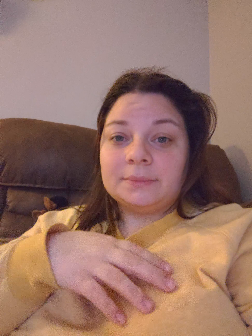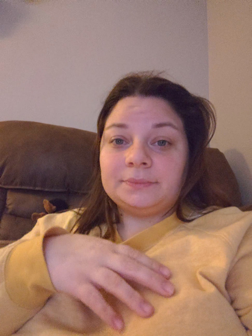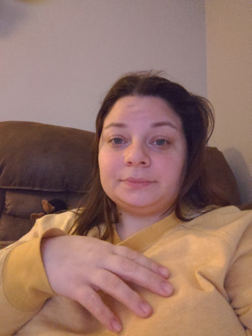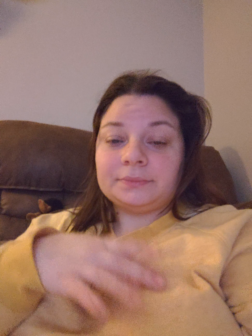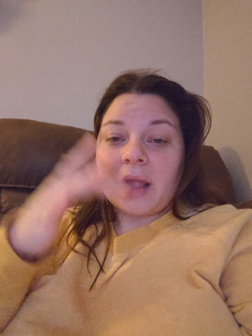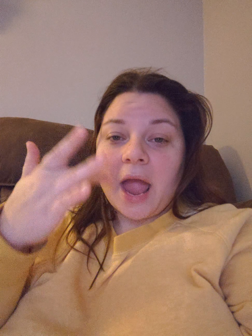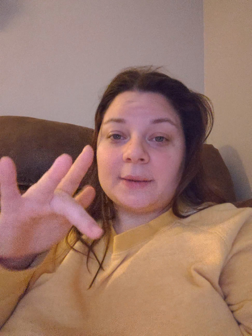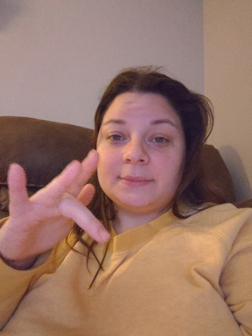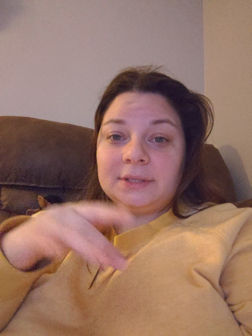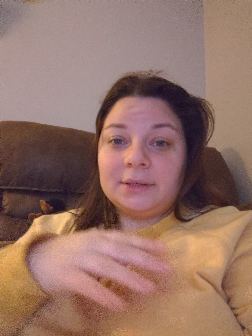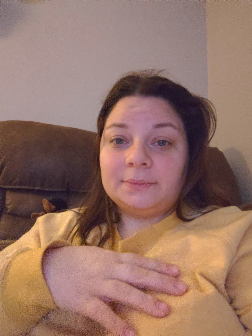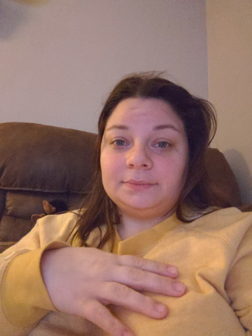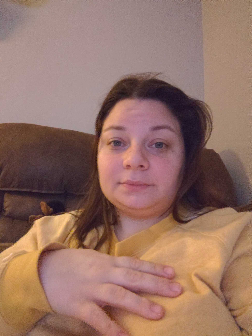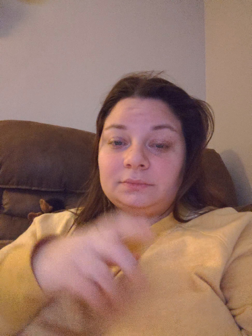empty